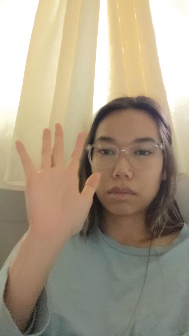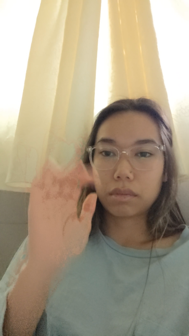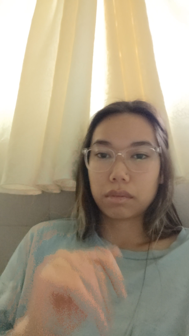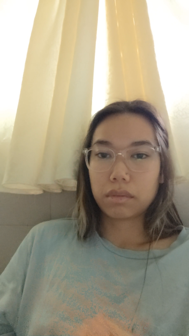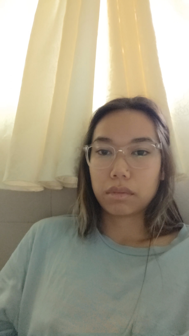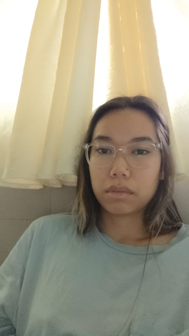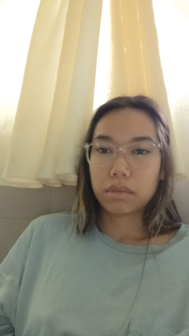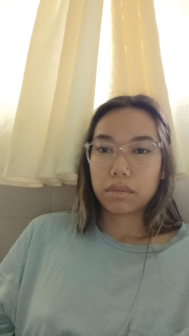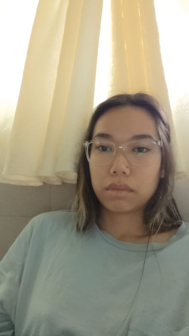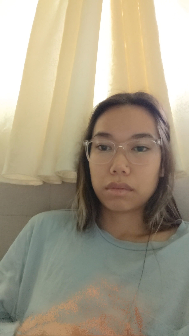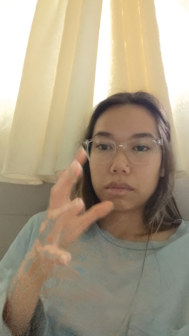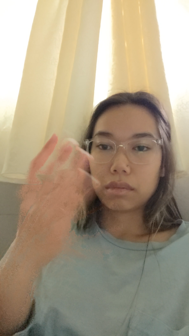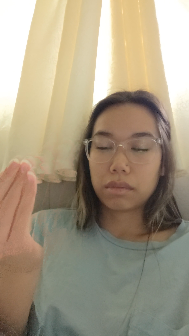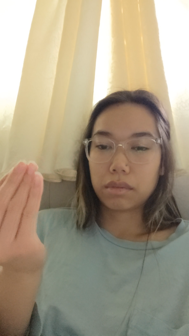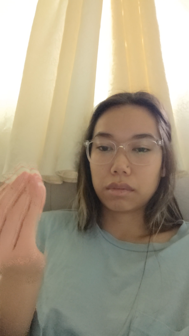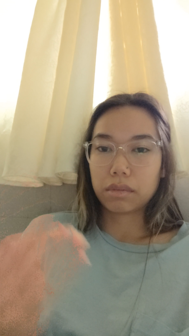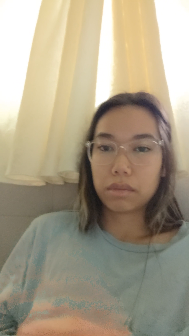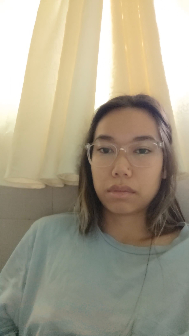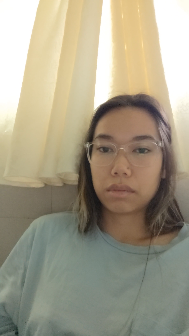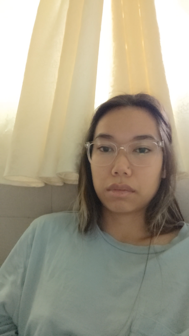got to